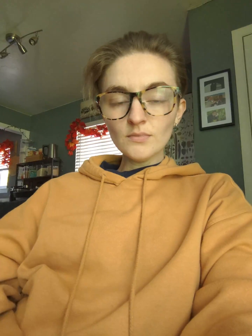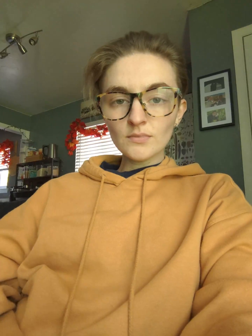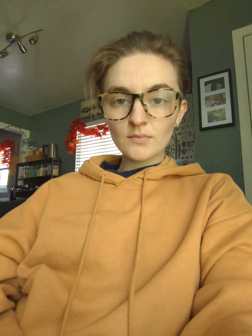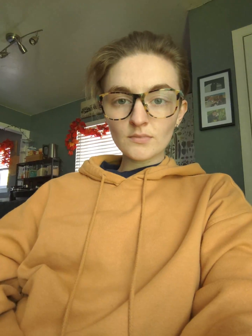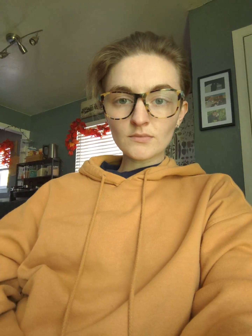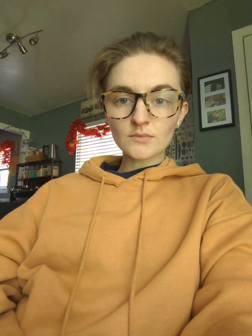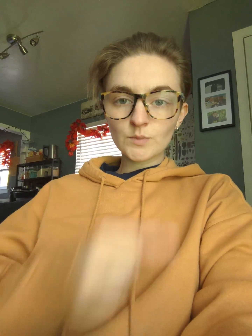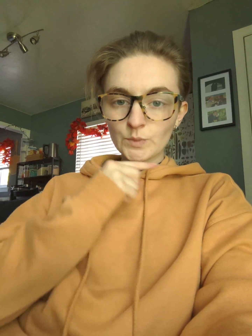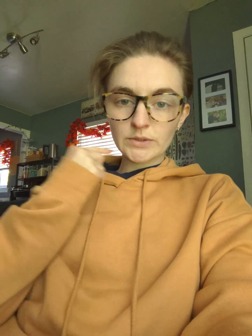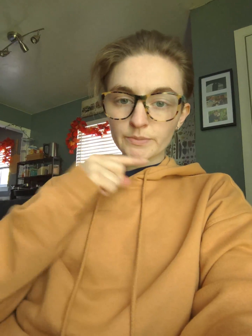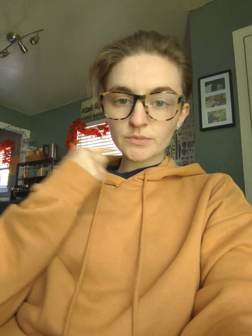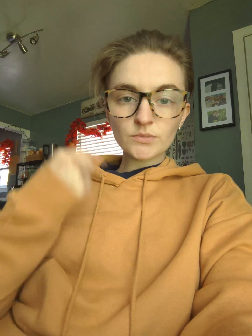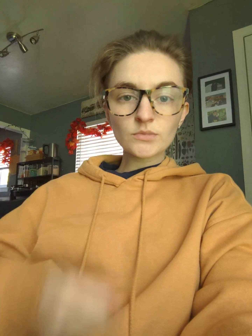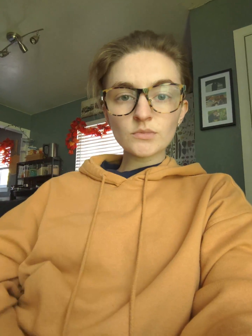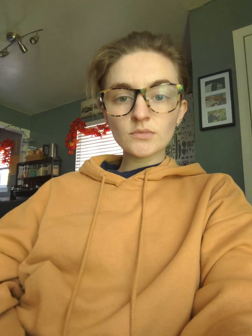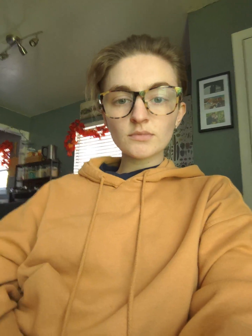glue